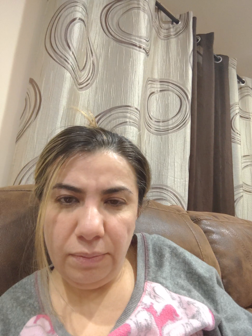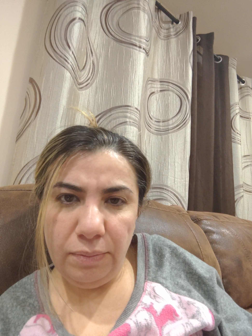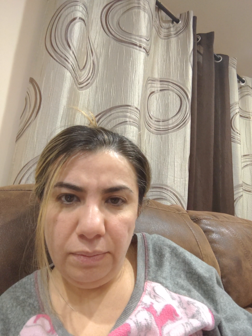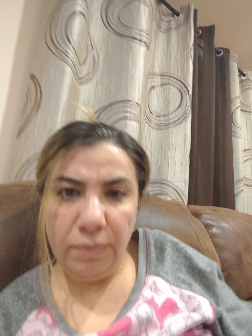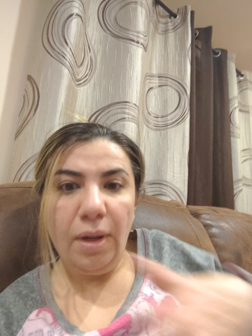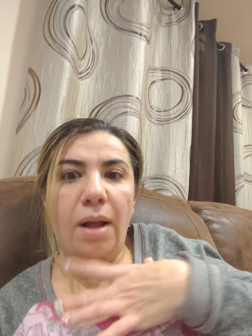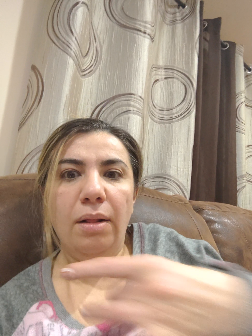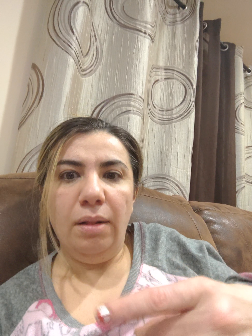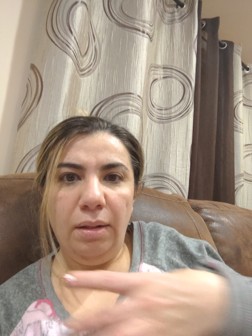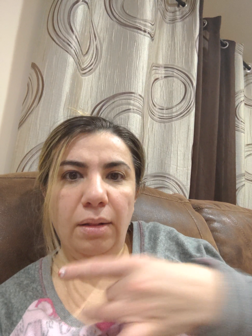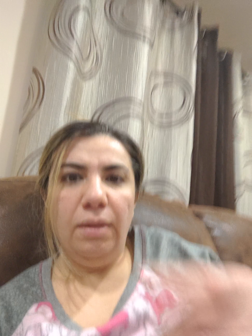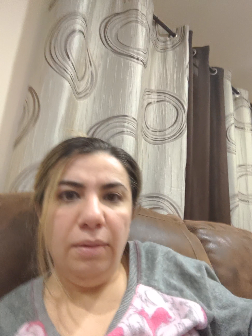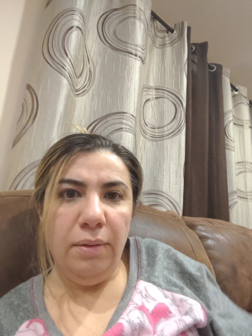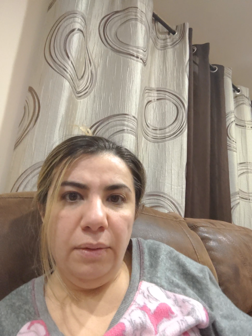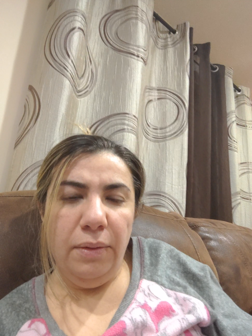like